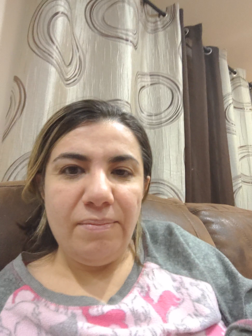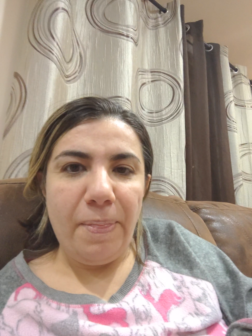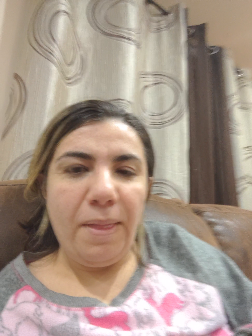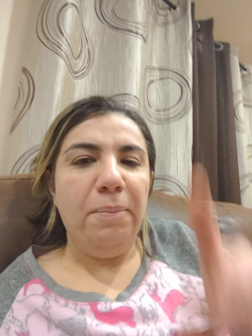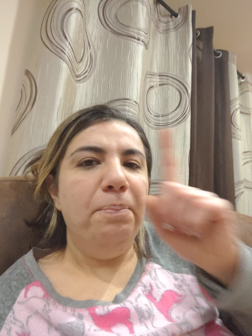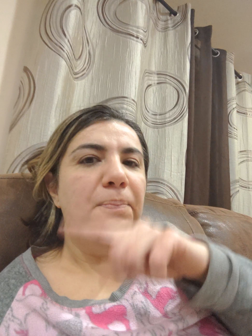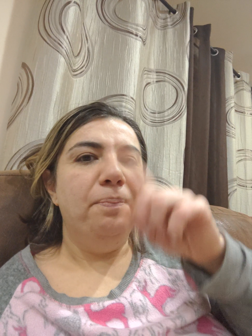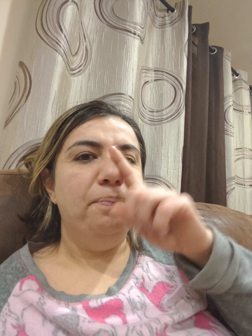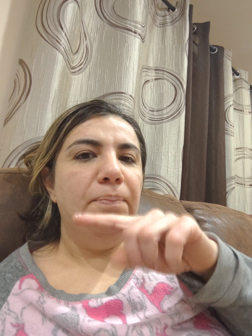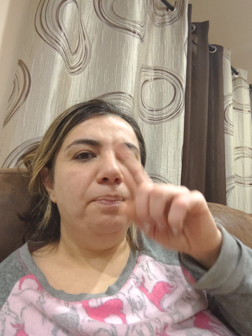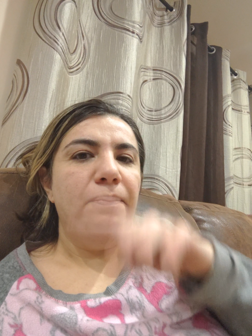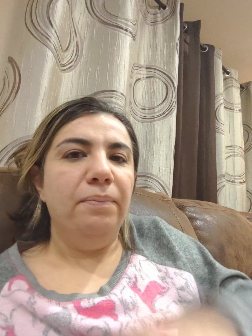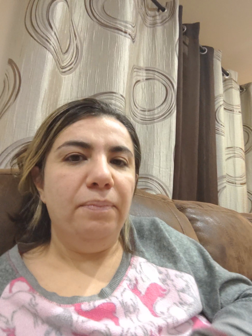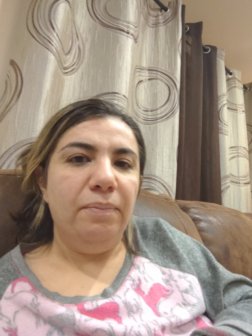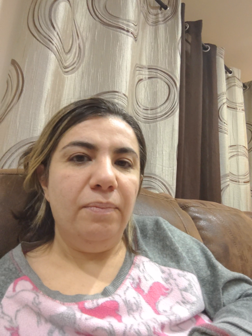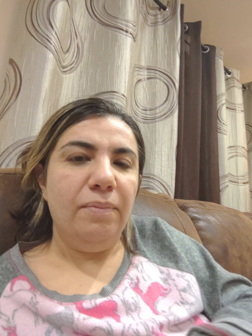mouse